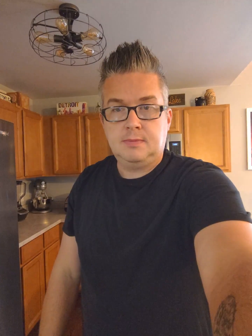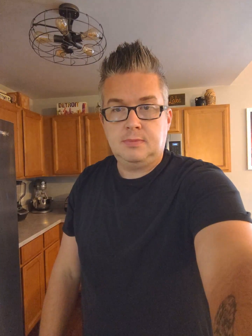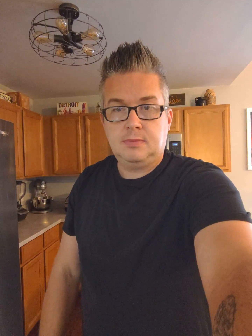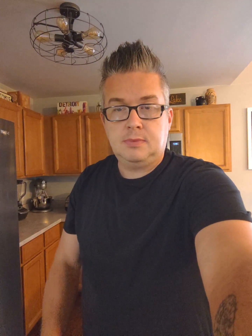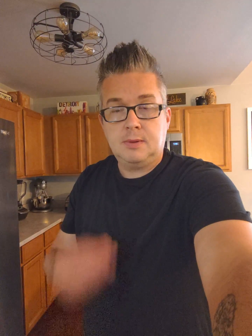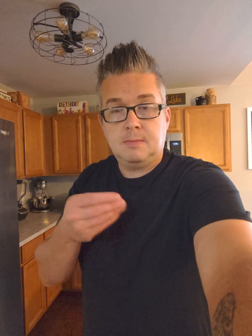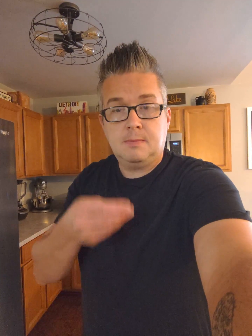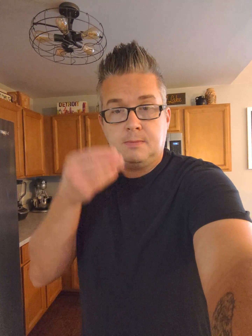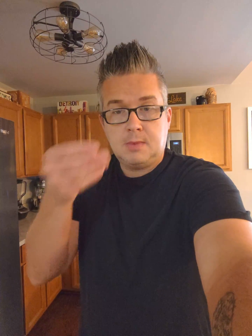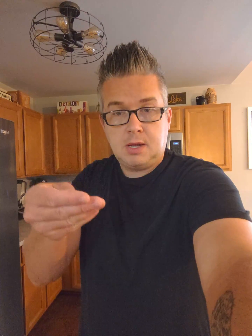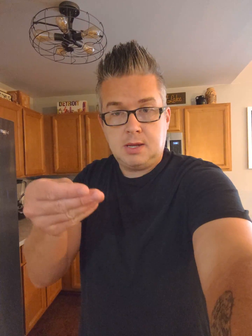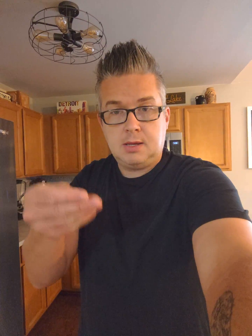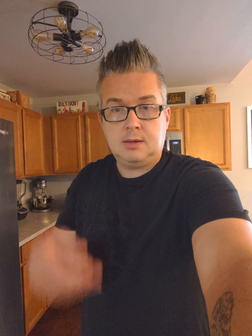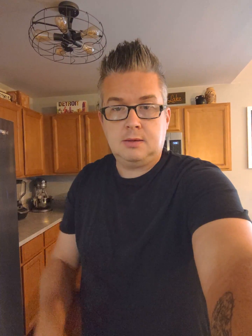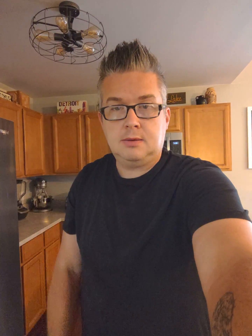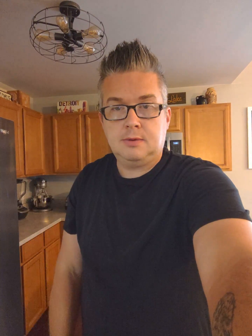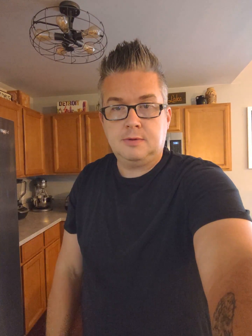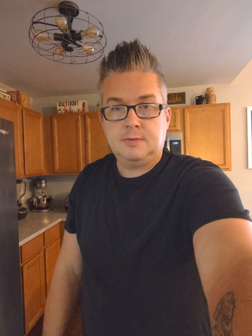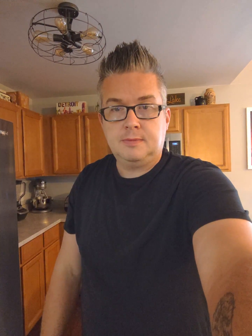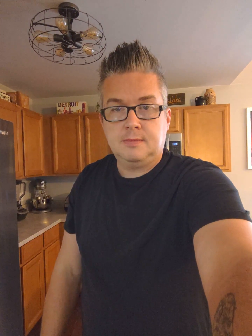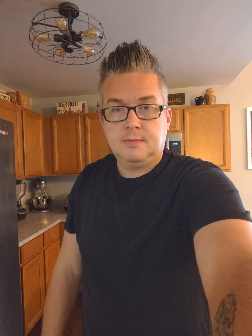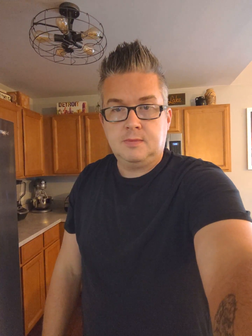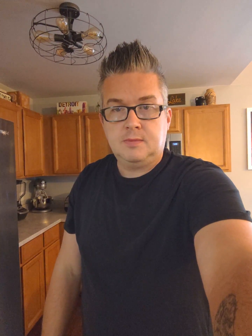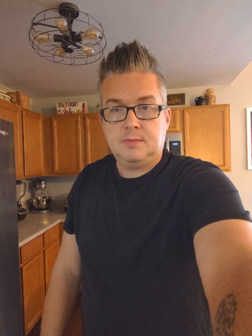buy